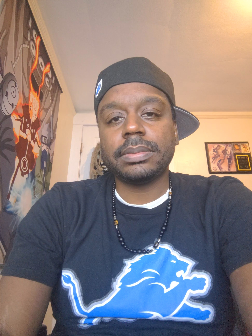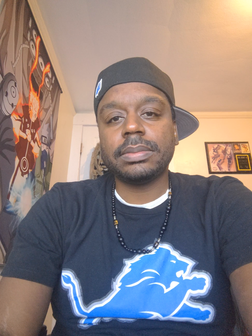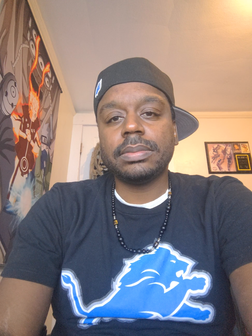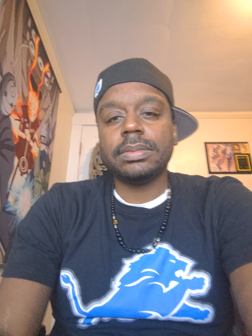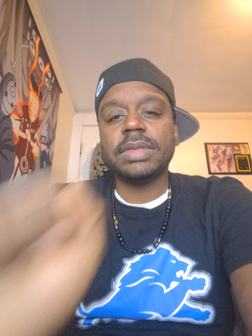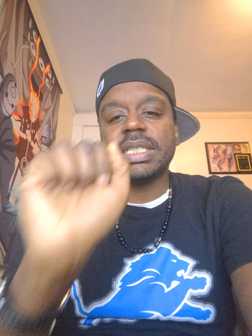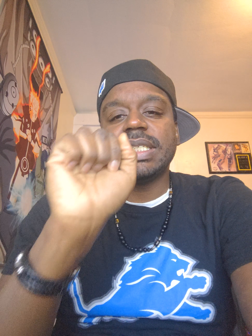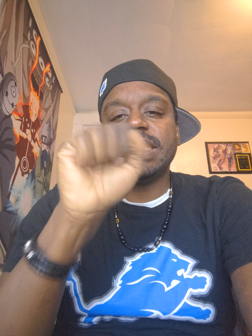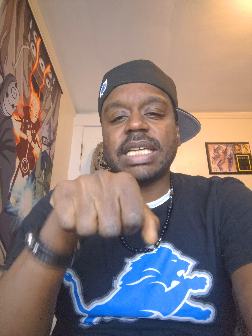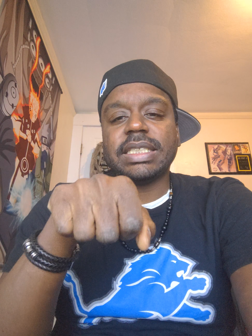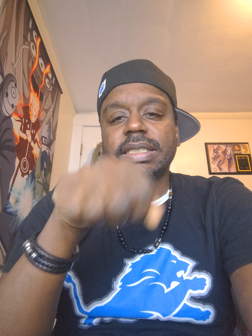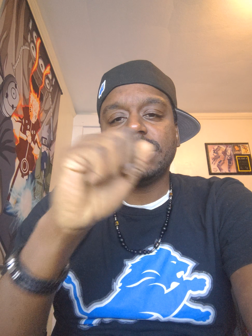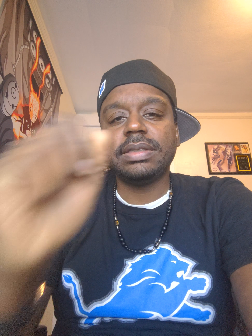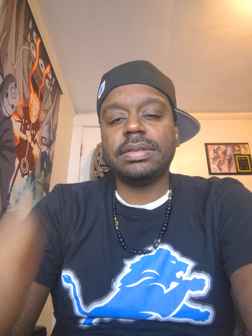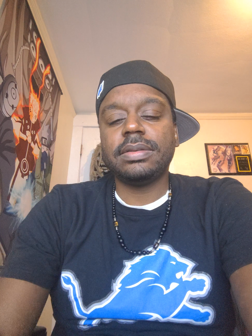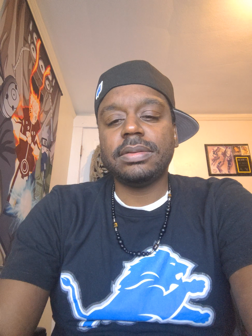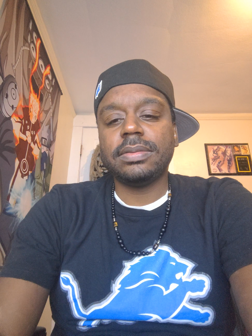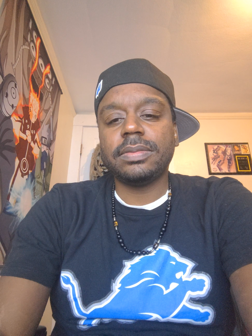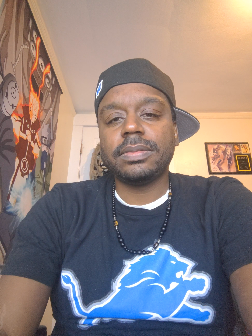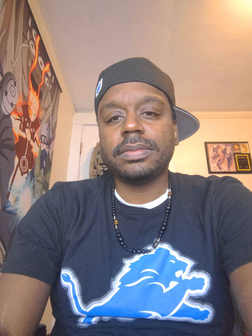yes